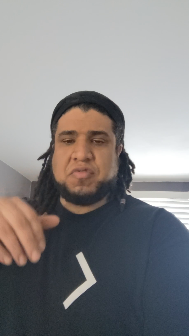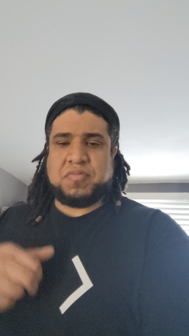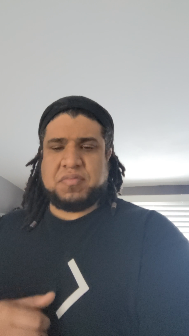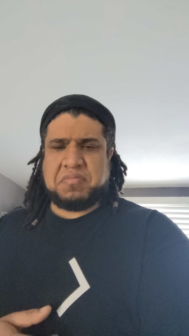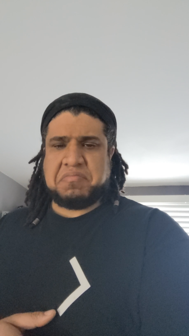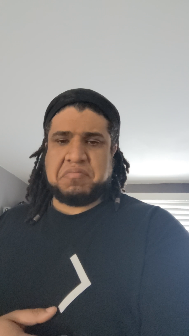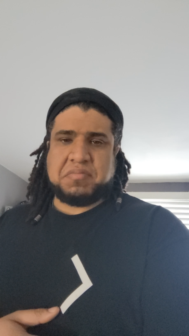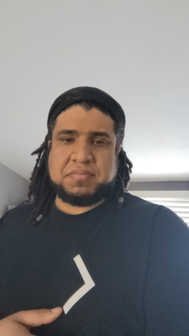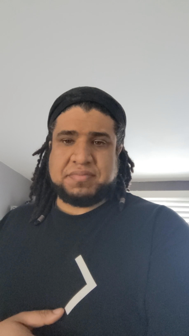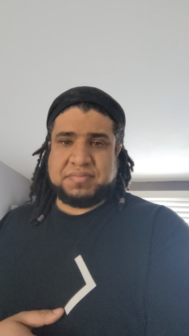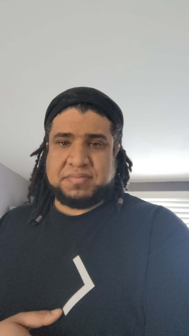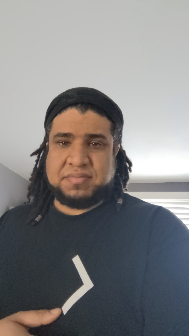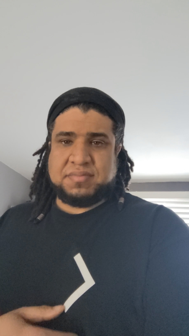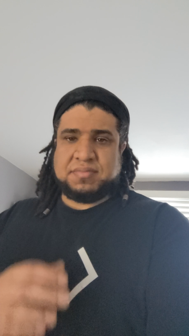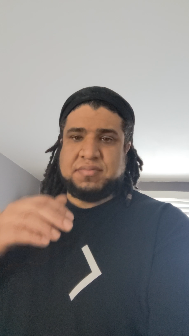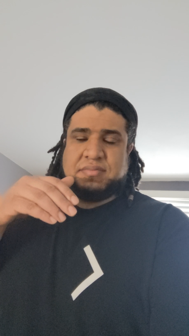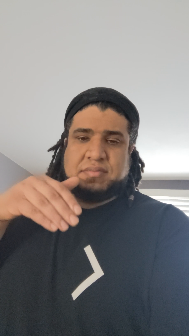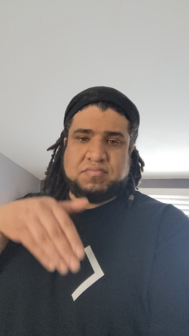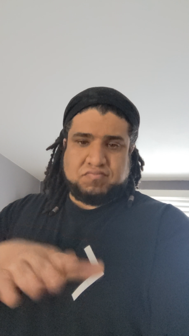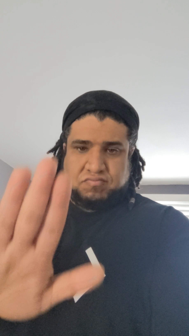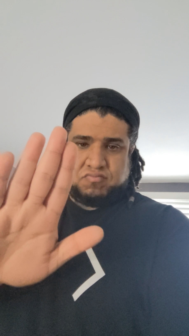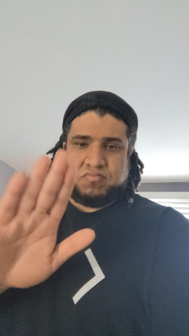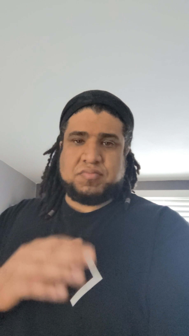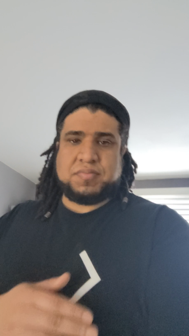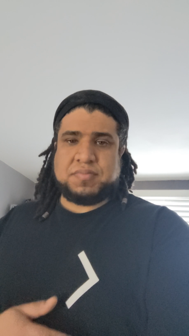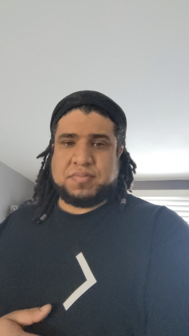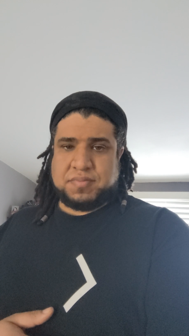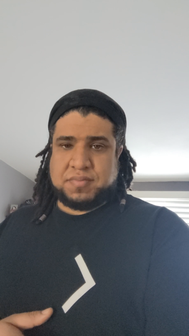enter